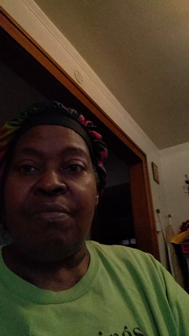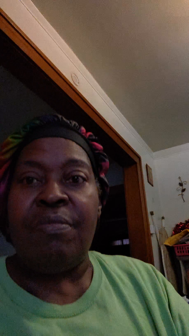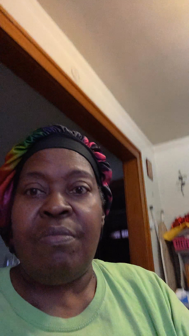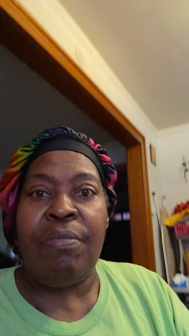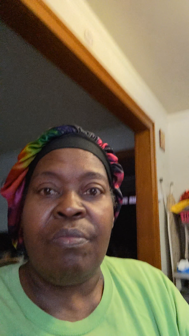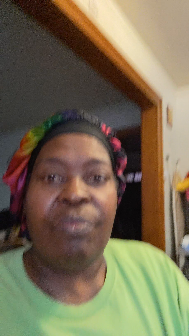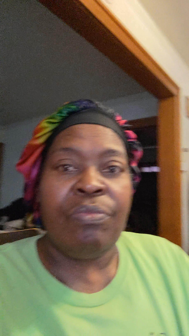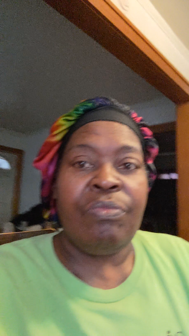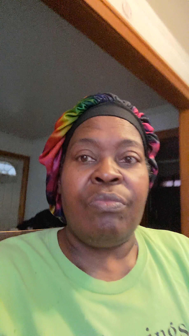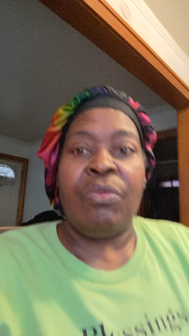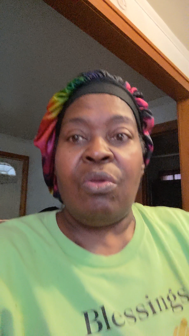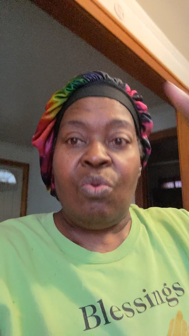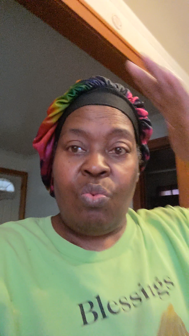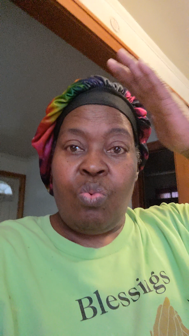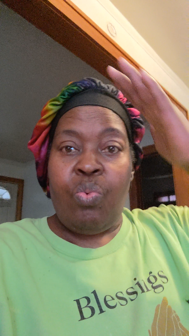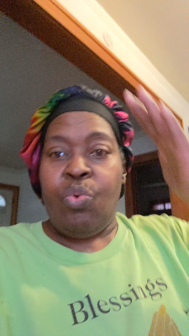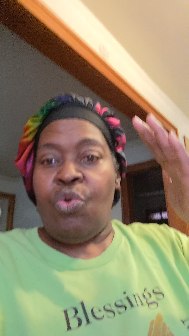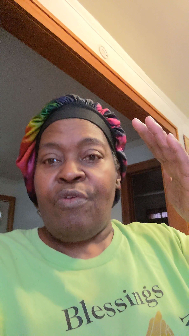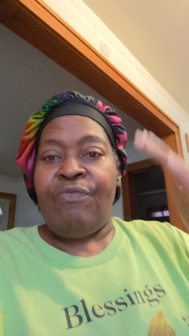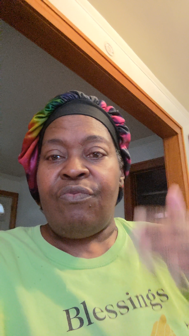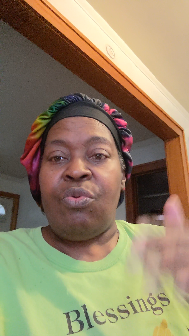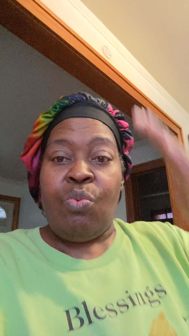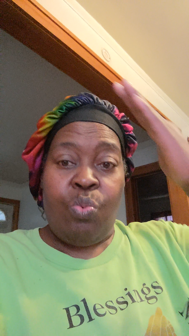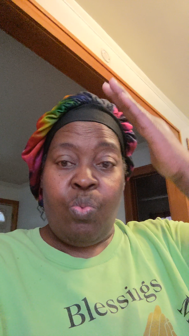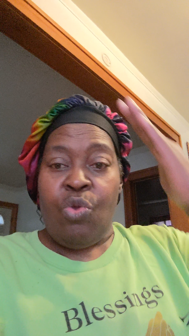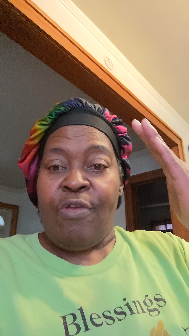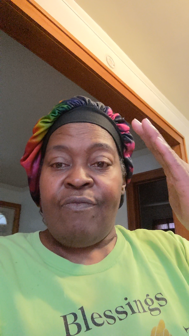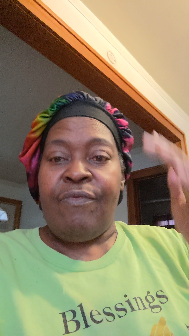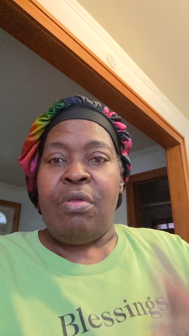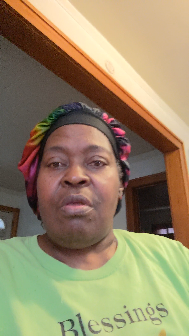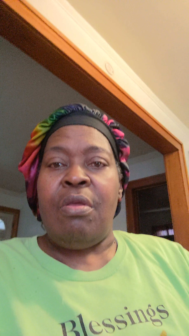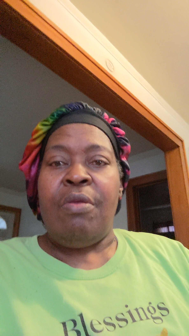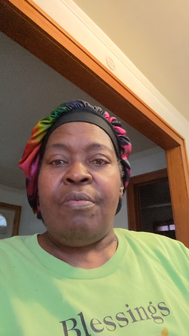roof